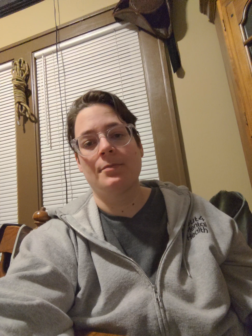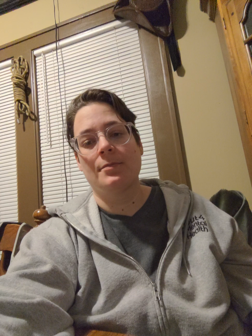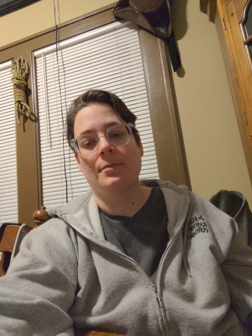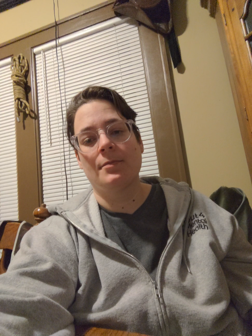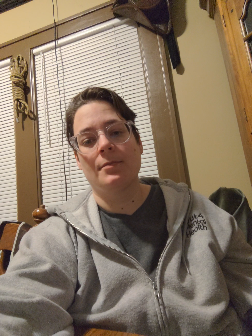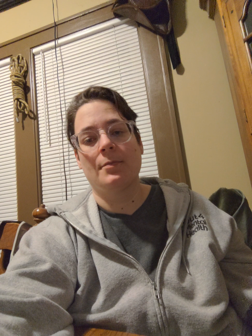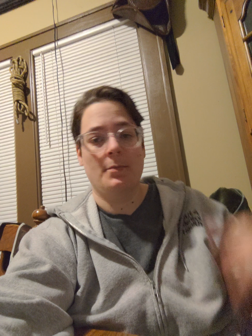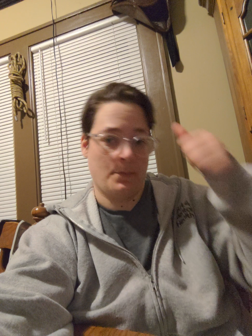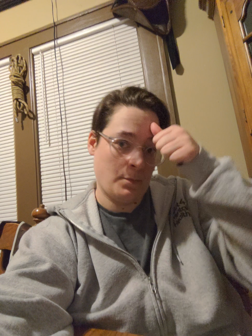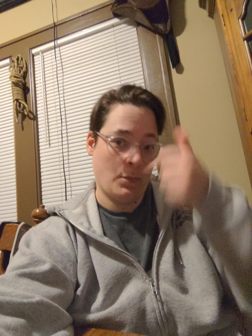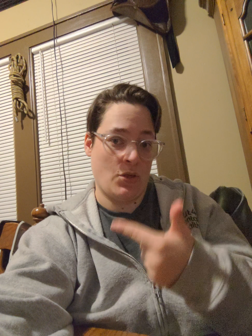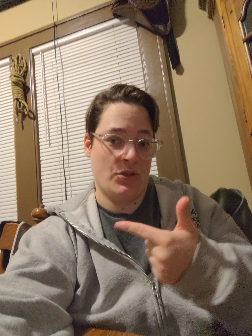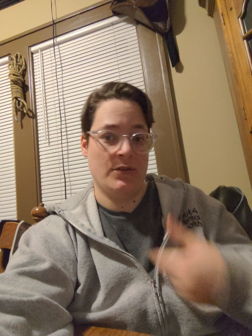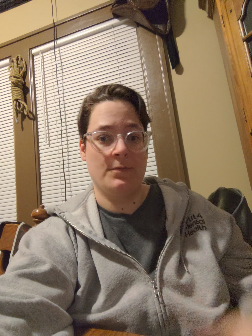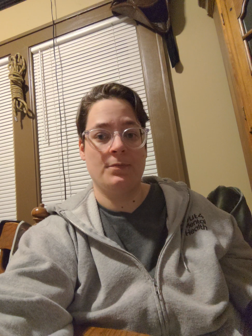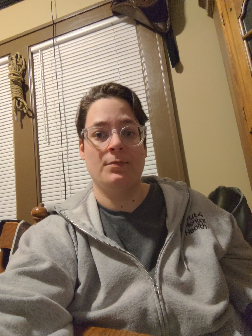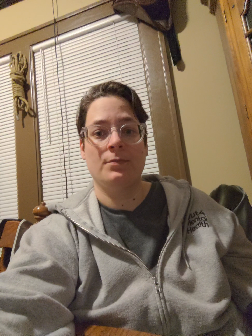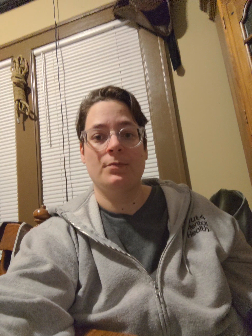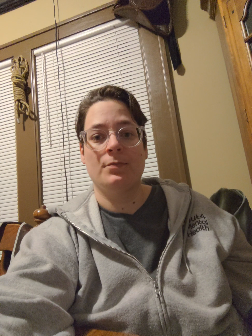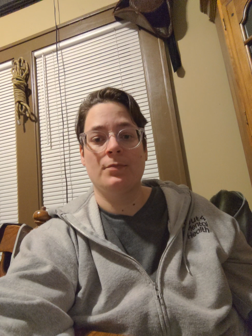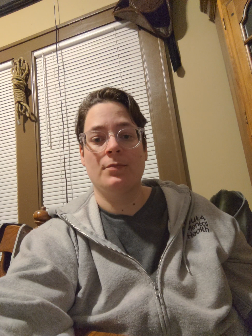brother